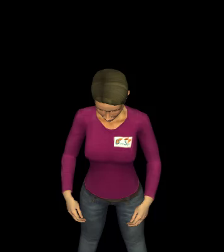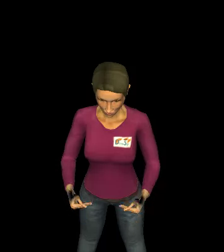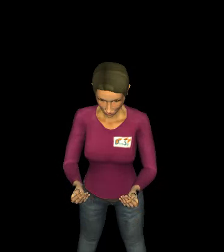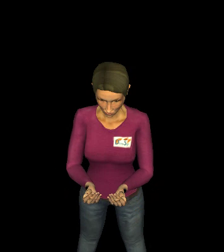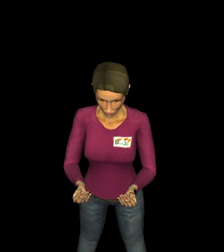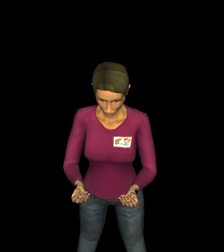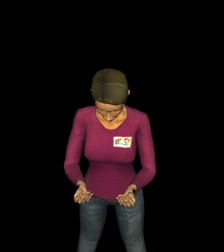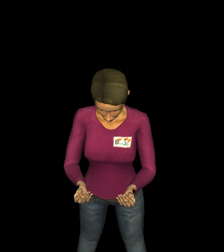أين